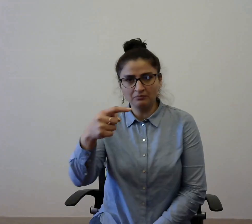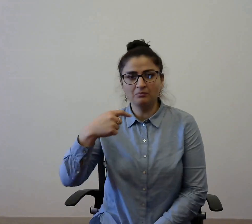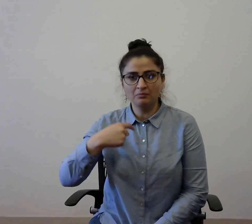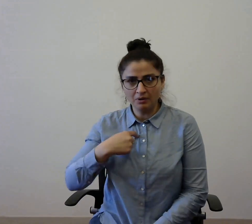mən